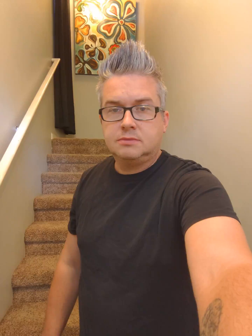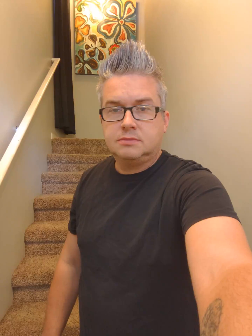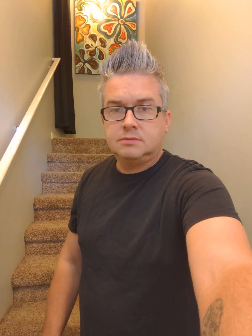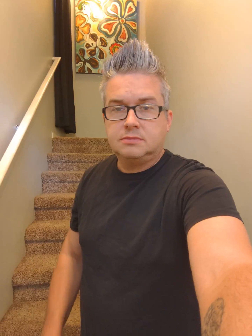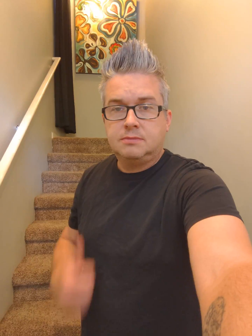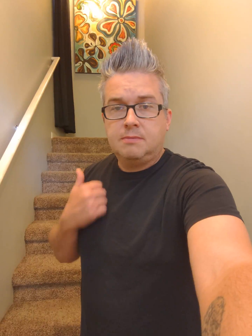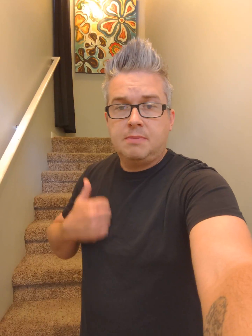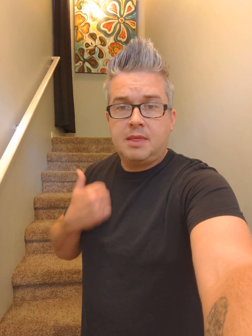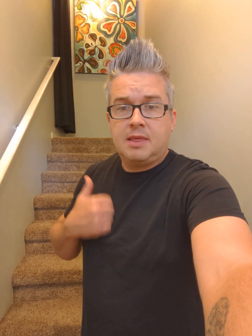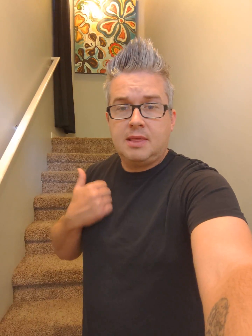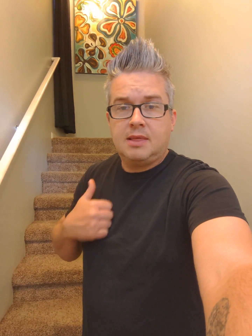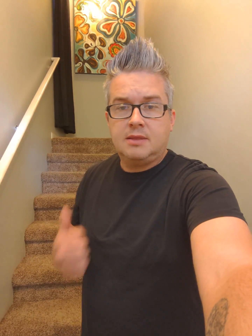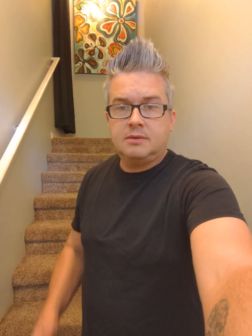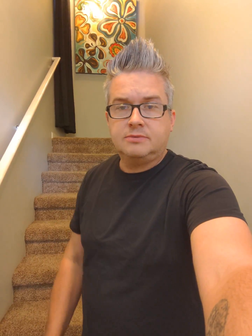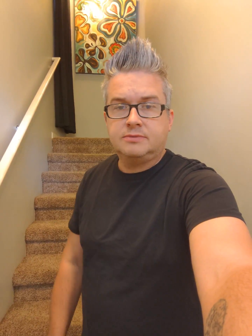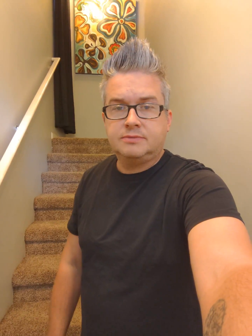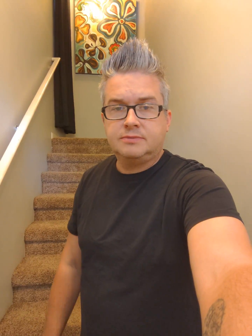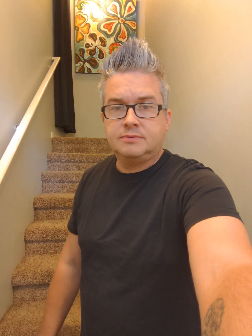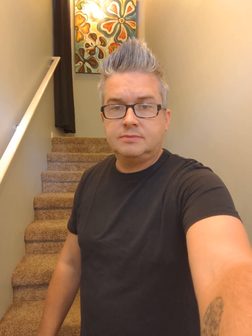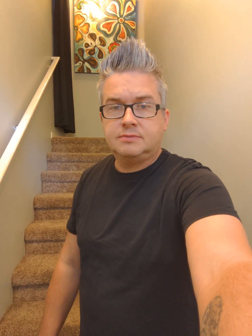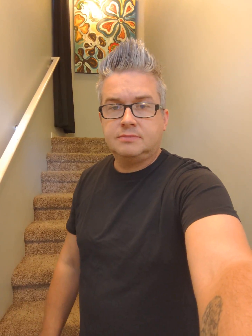bathtub